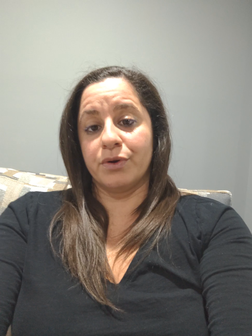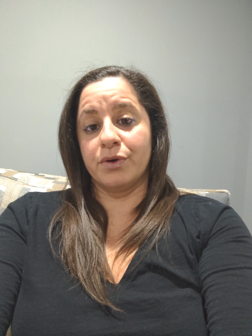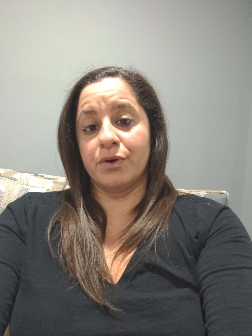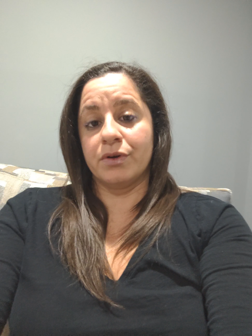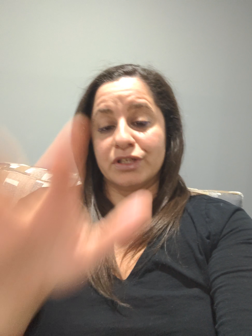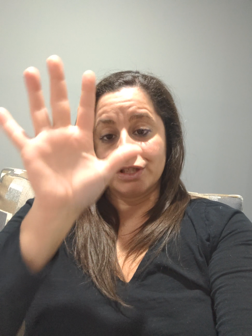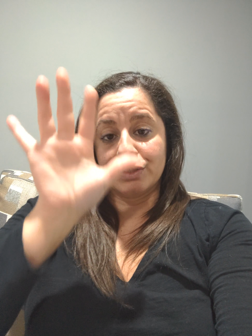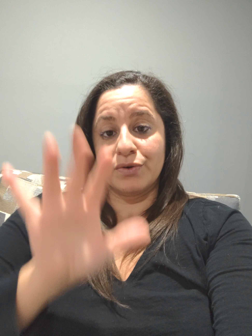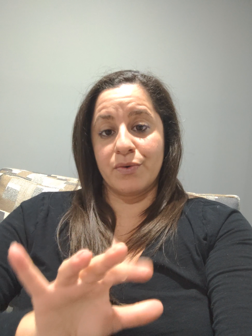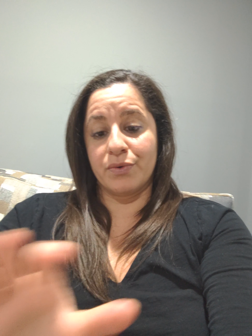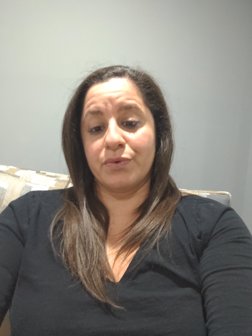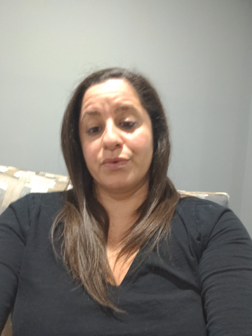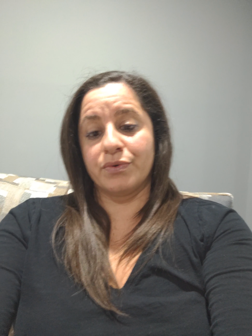snow